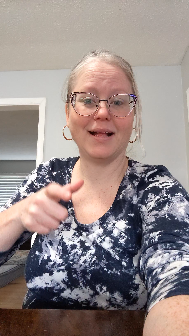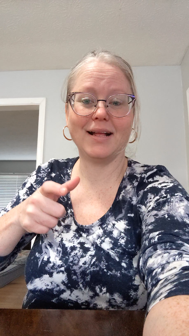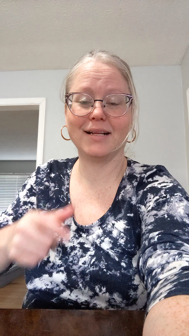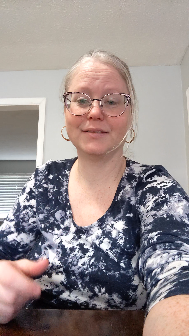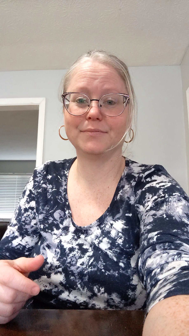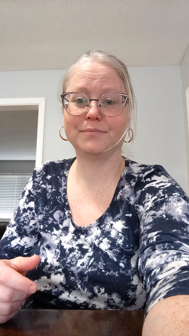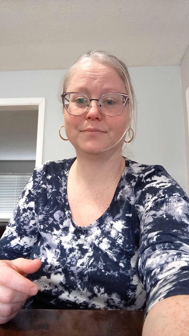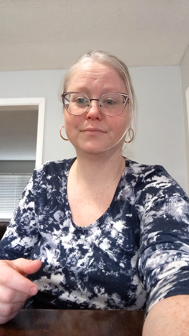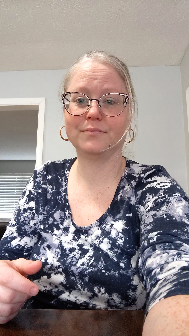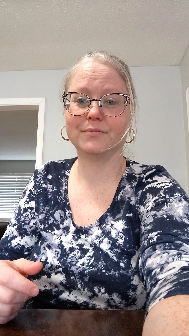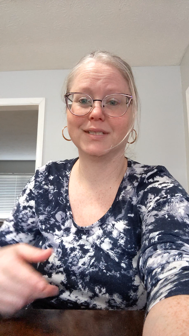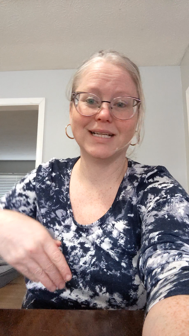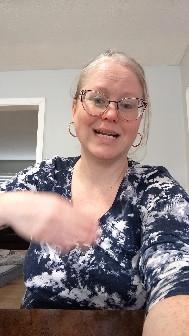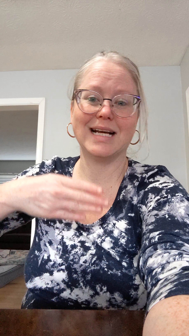kick